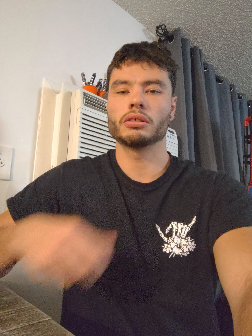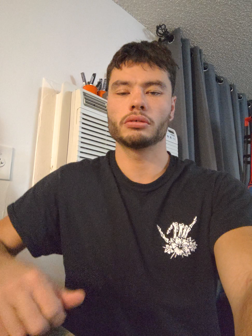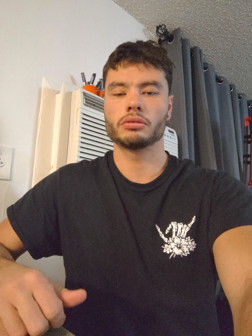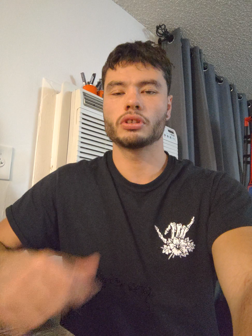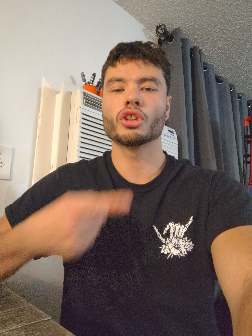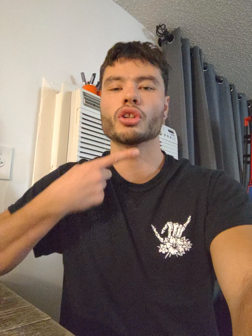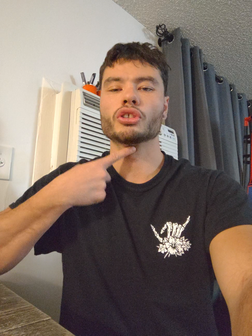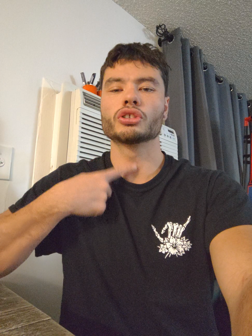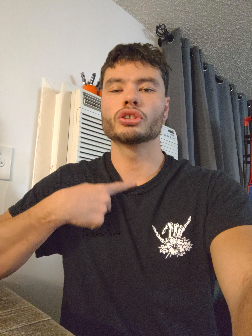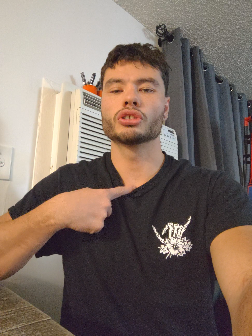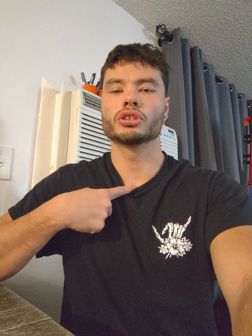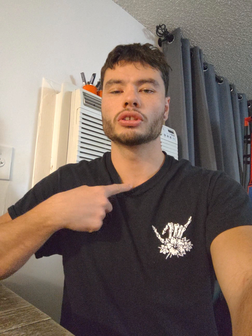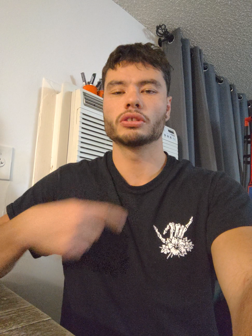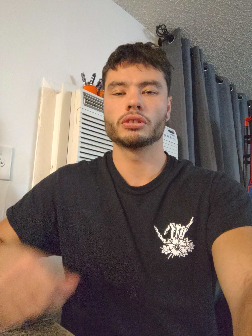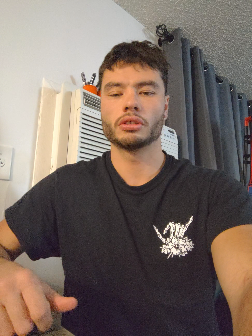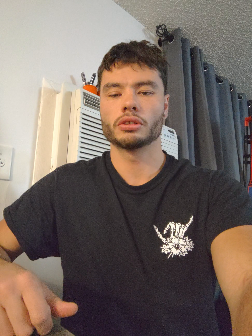thirsty